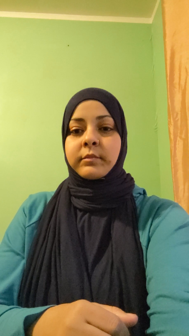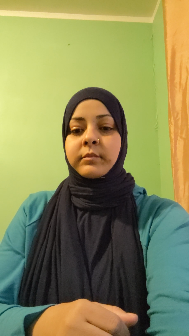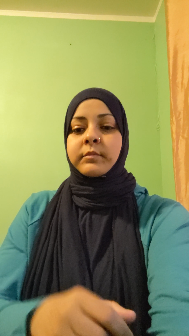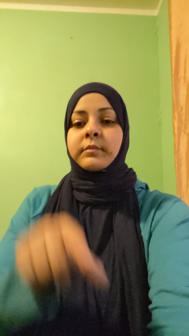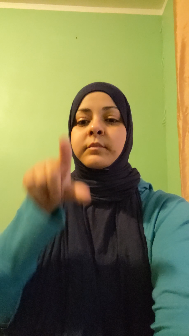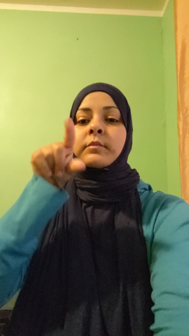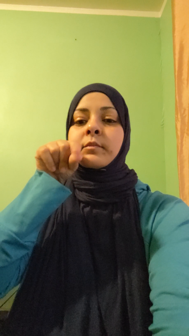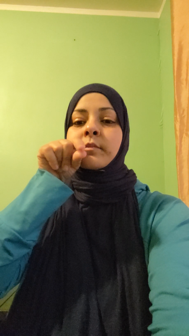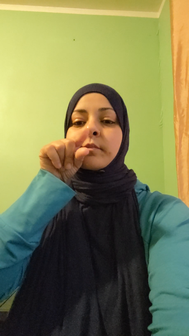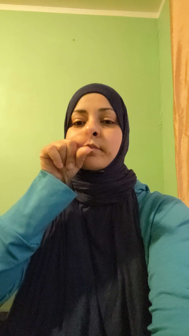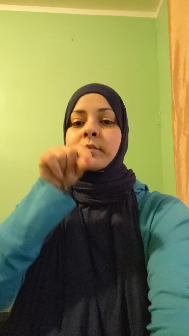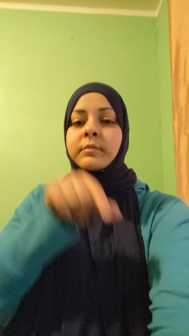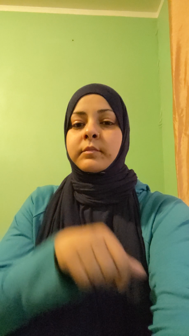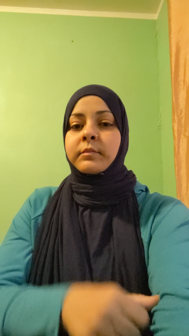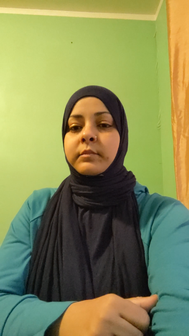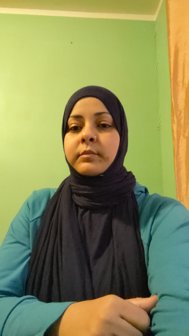chicken